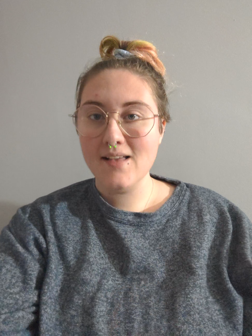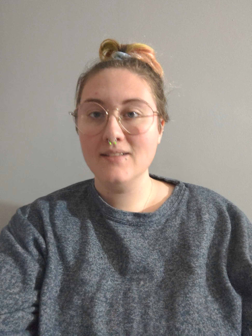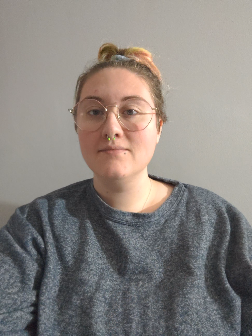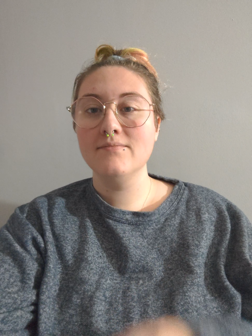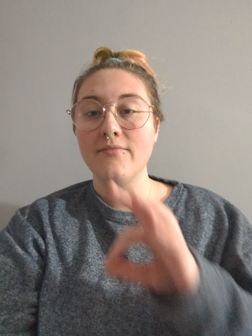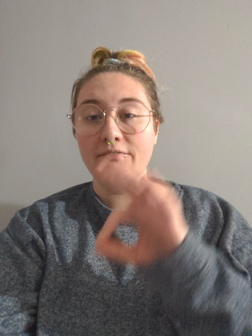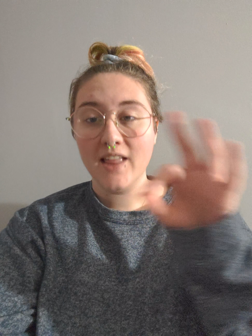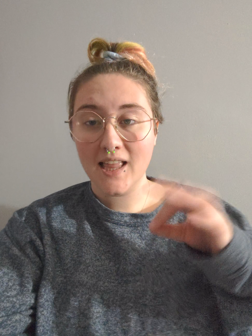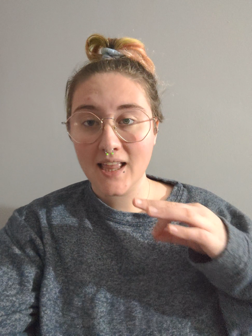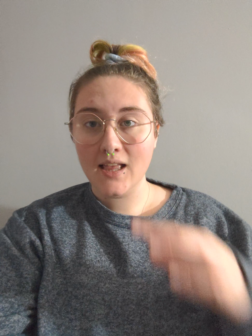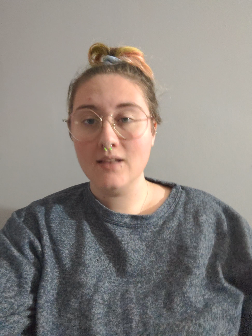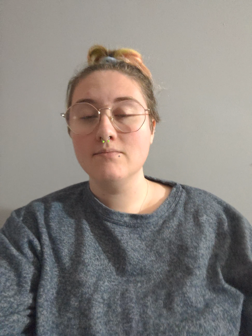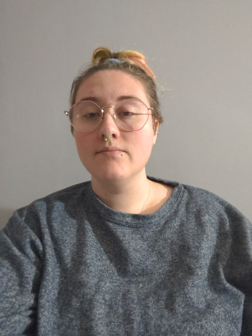feet